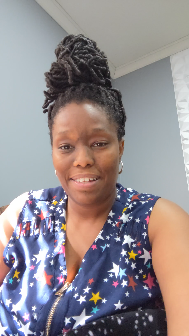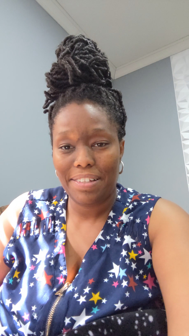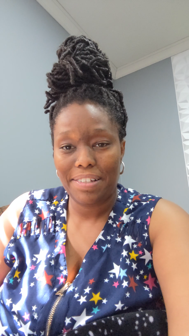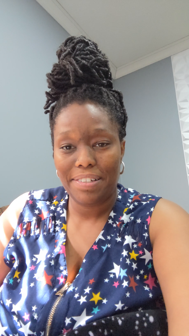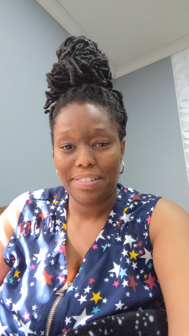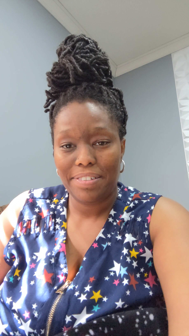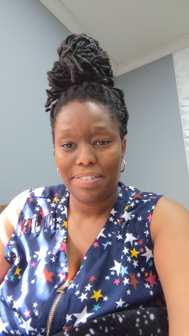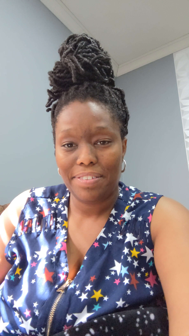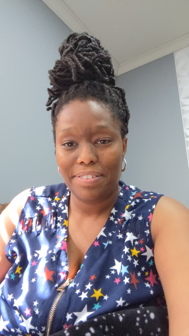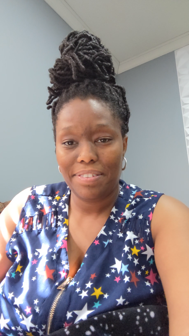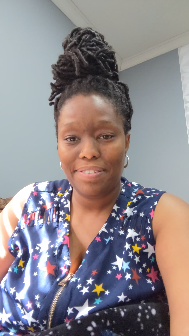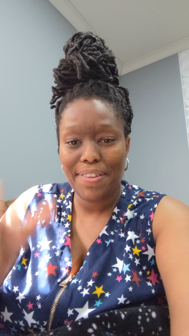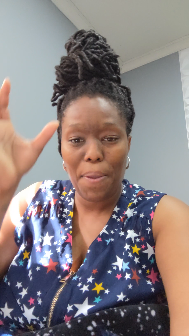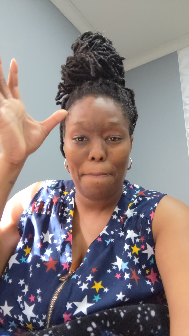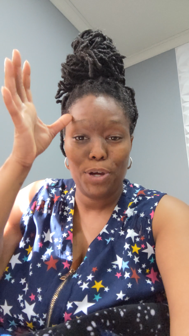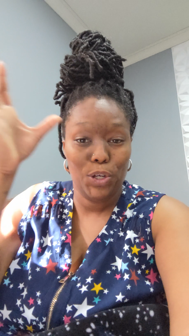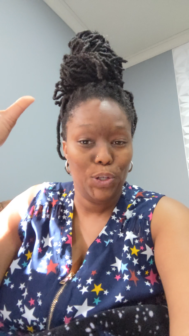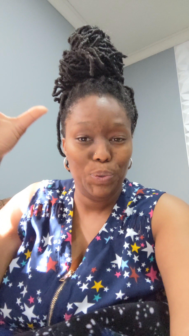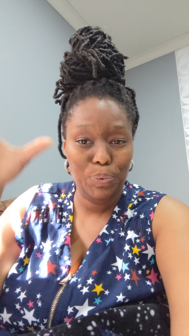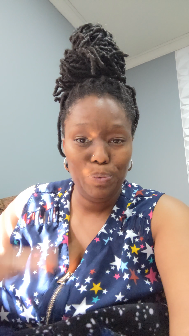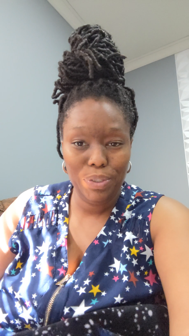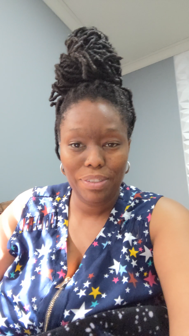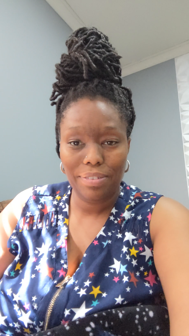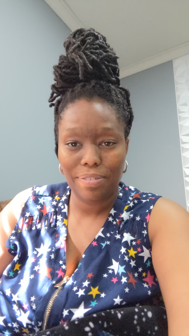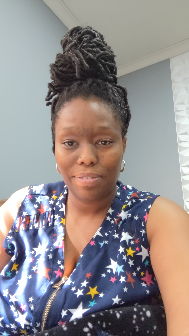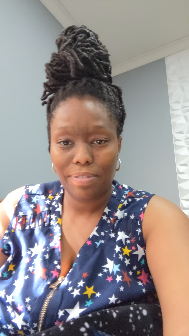moose